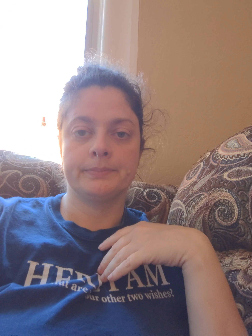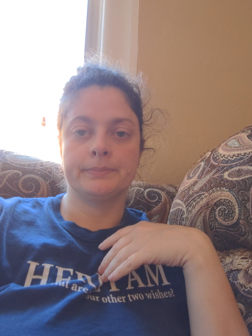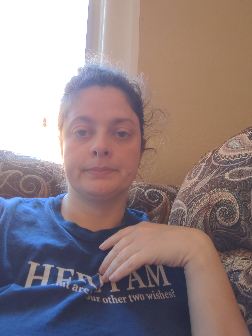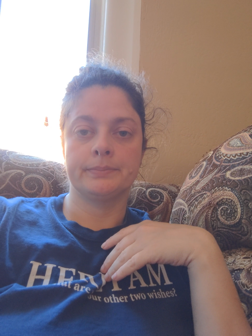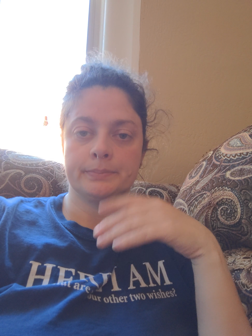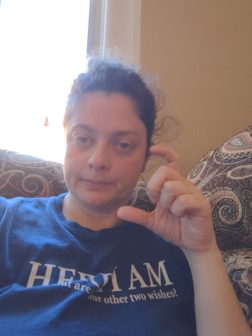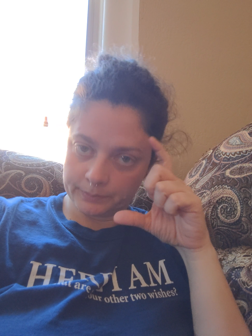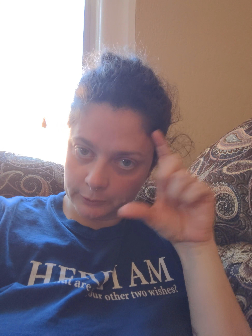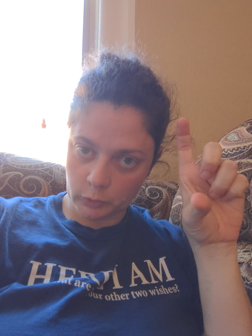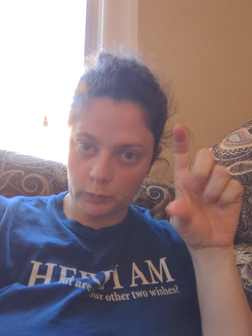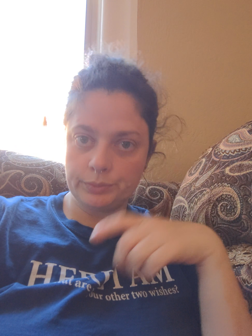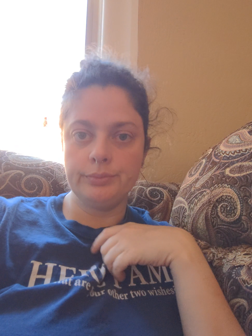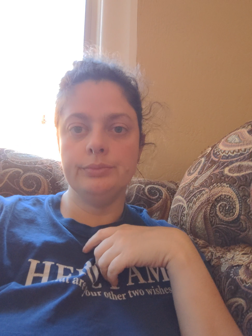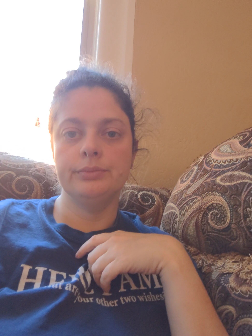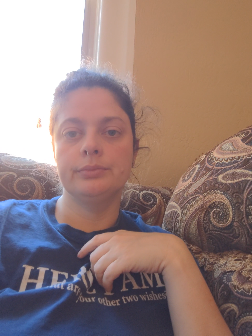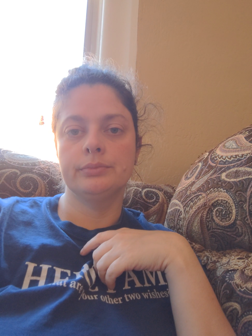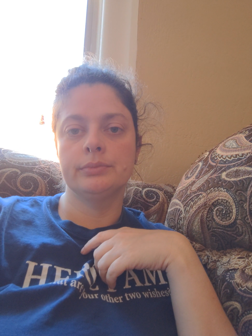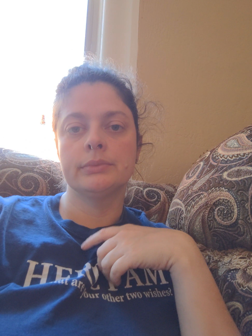moon